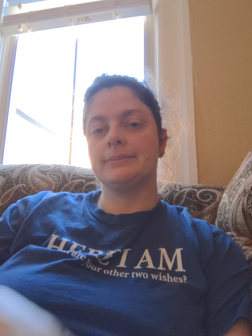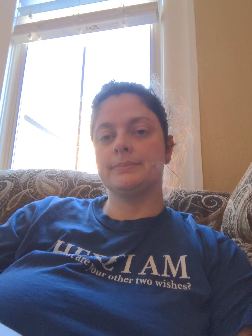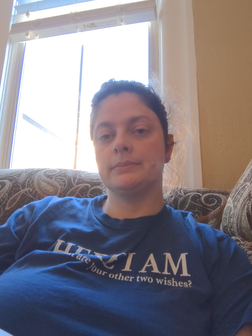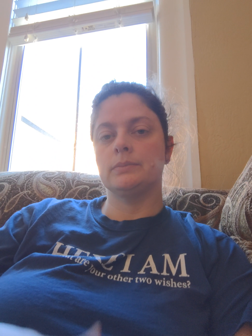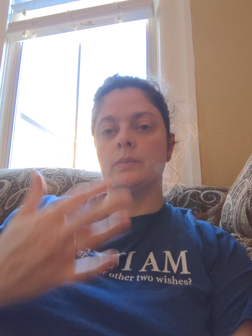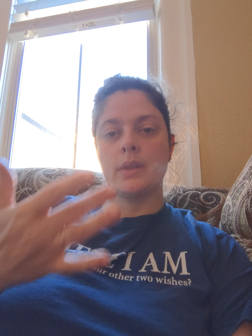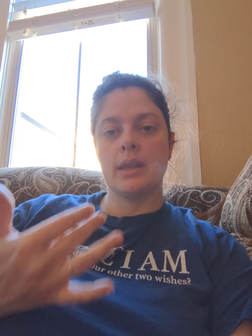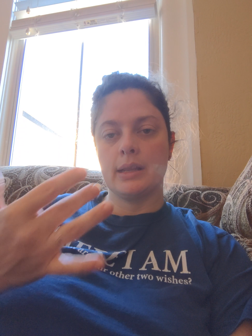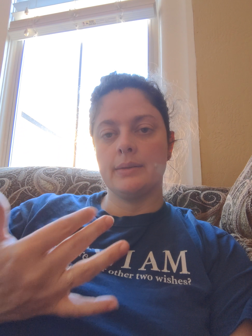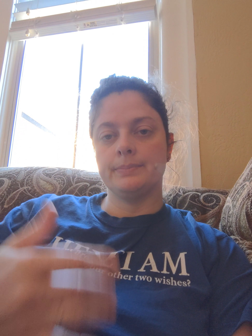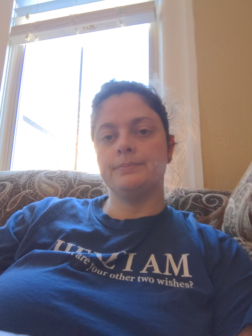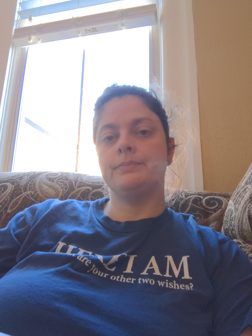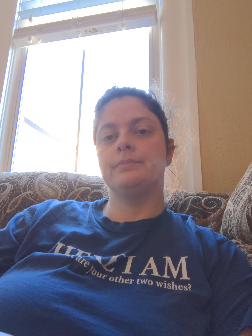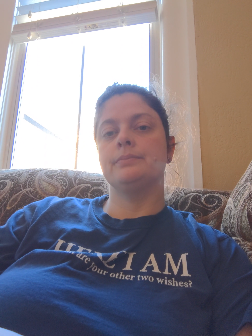wait